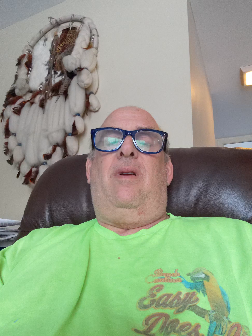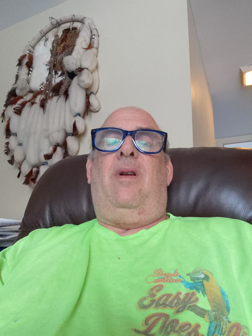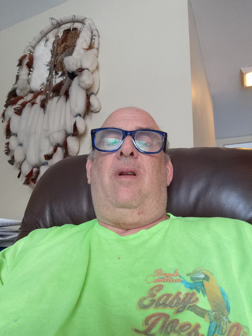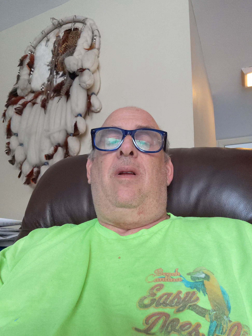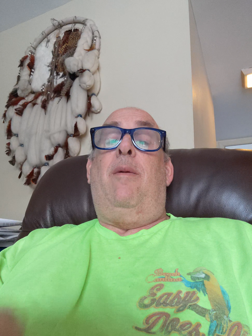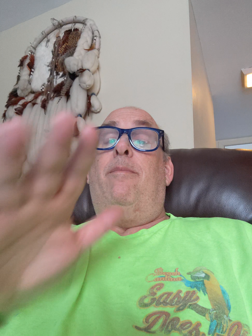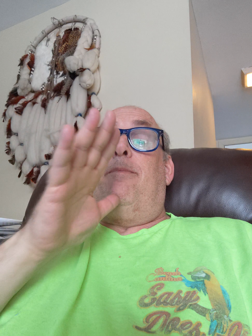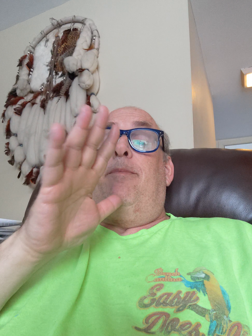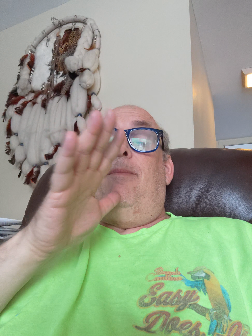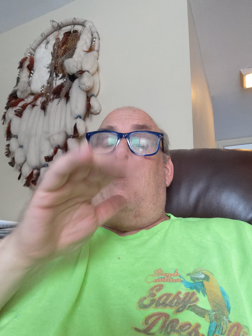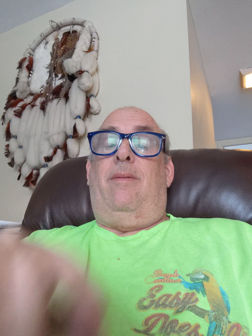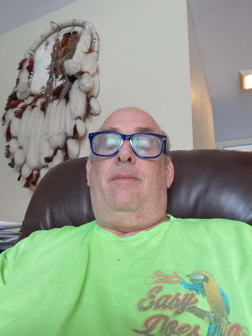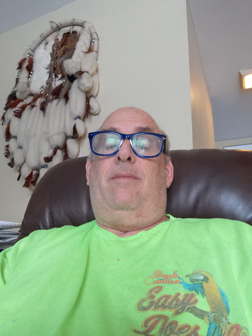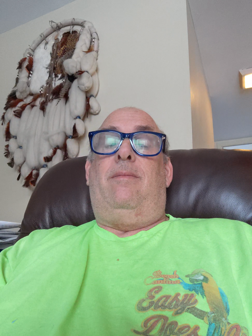mom